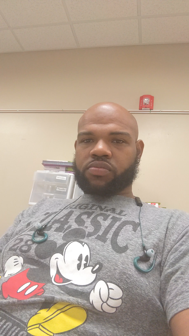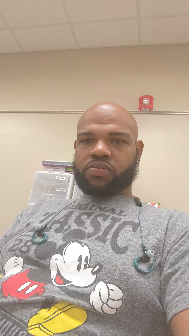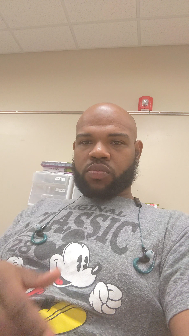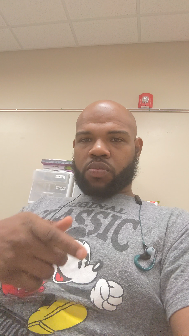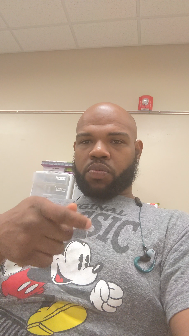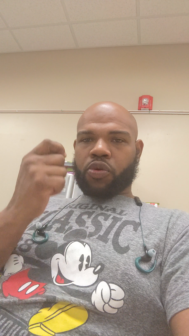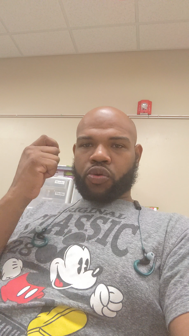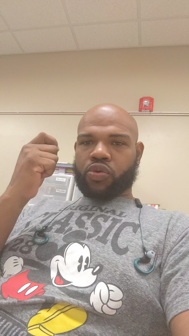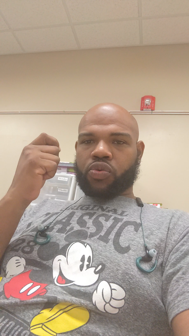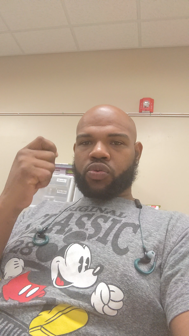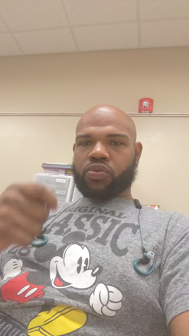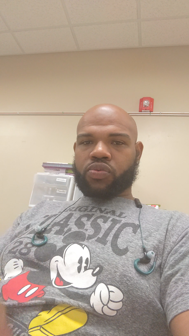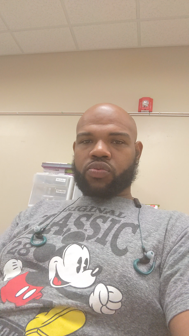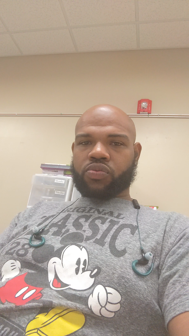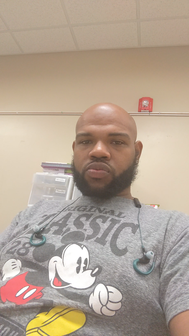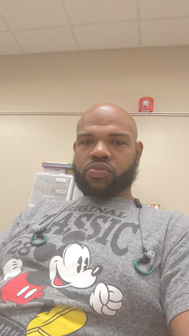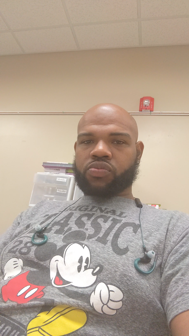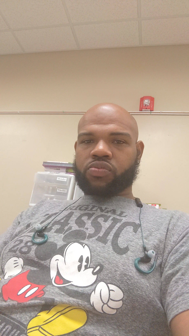pull